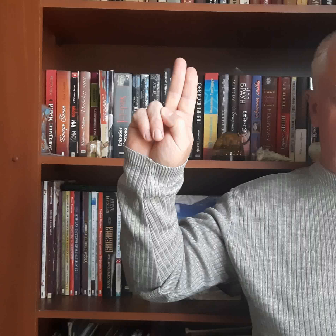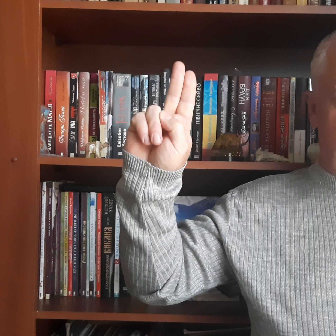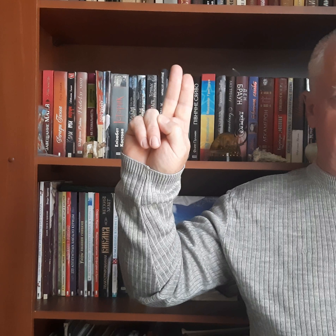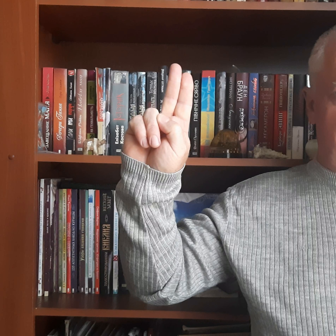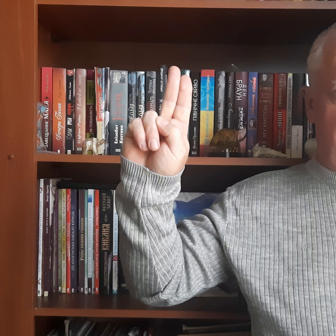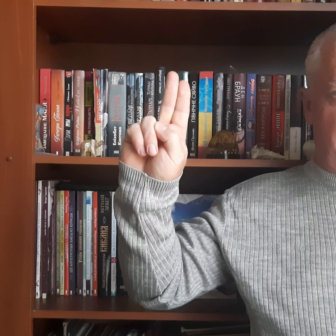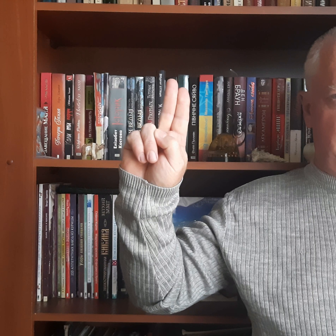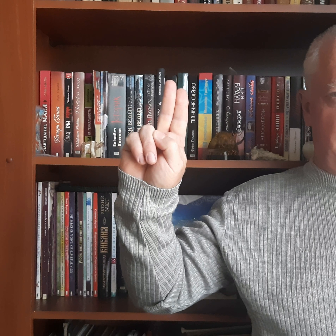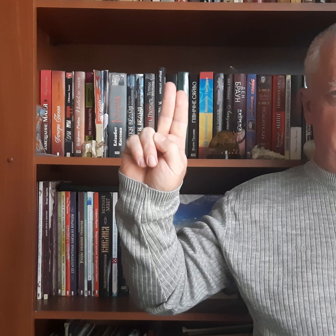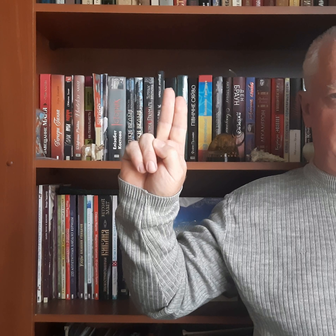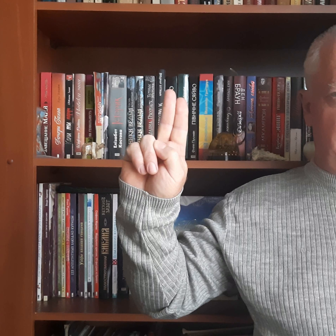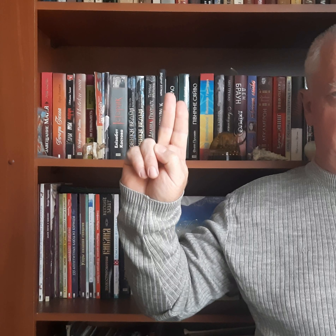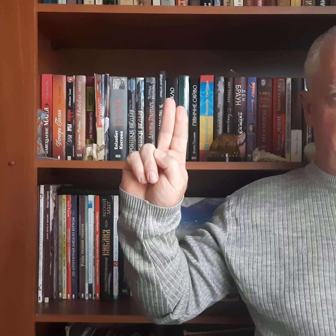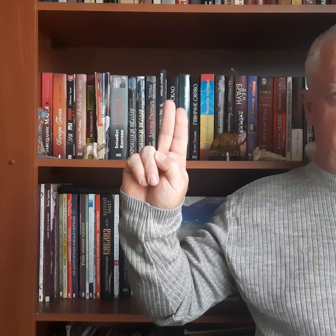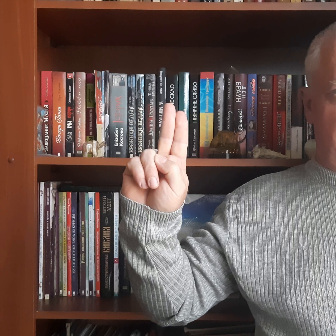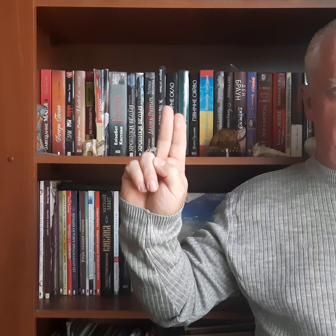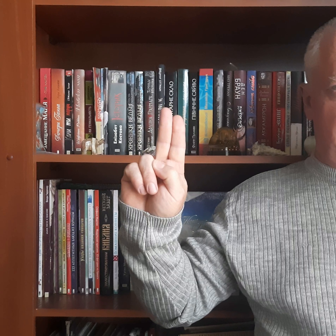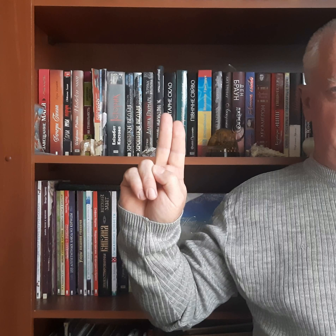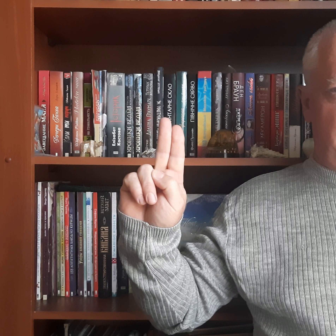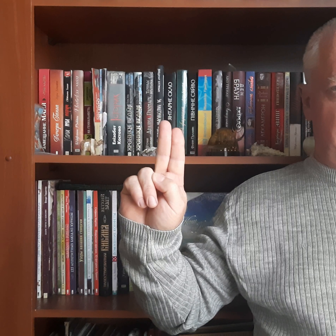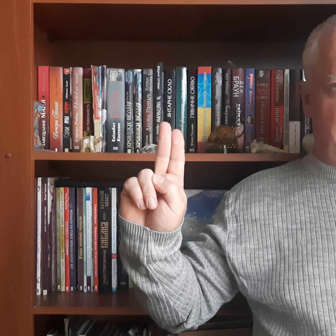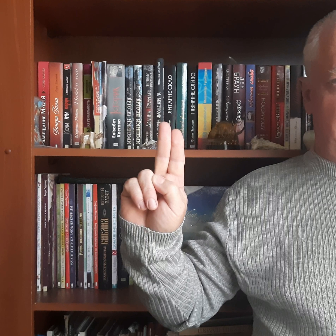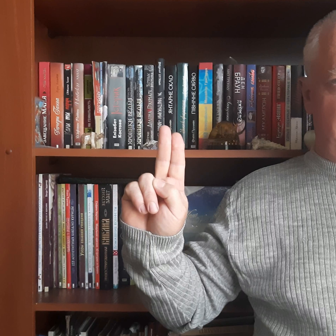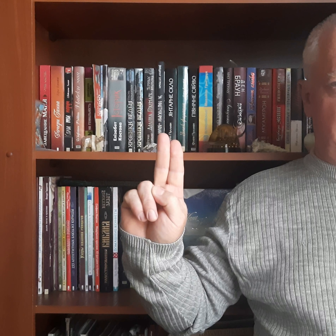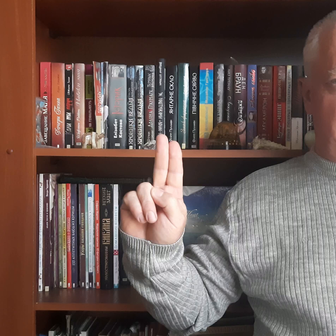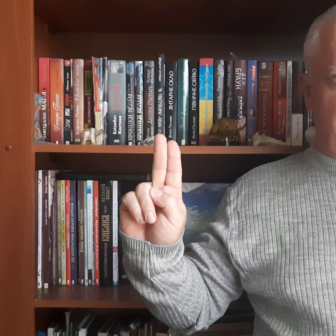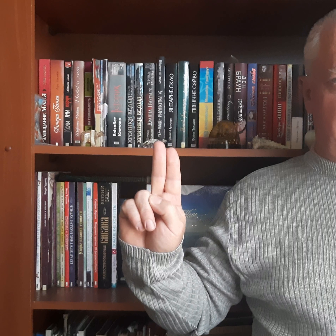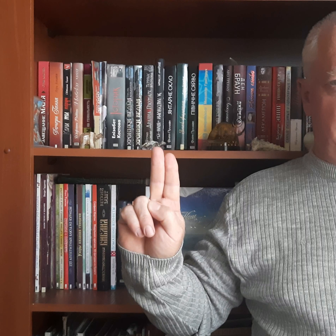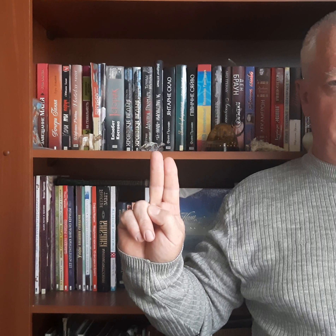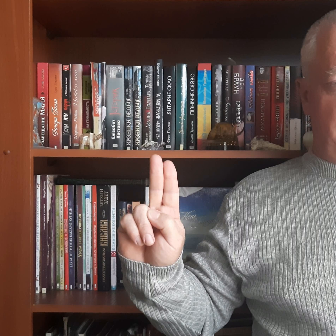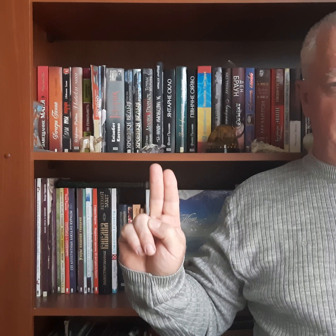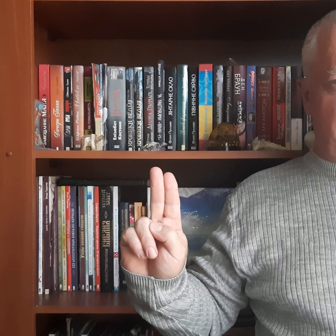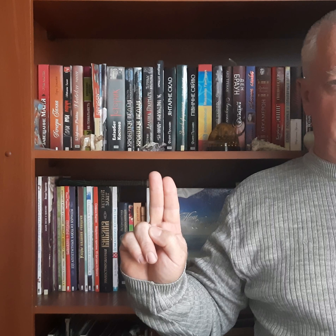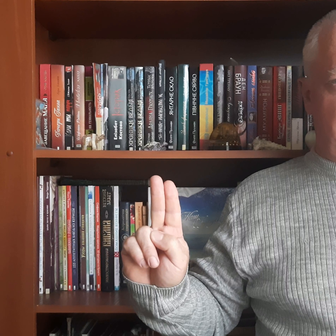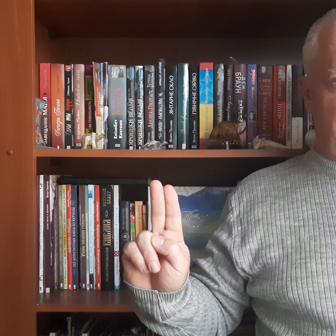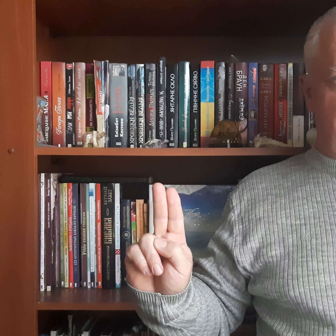Ц